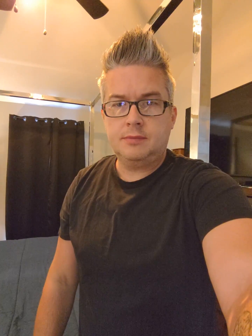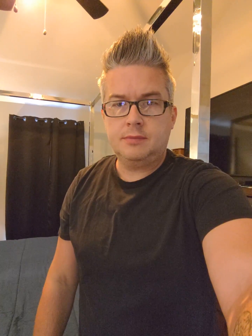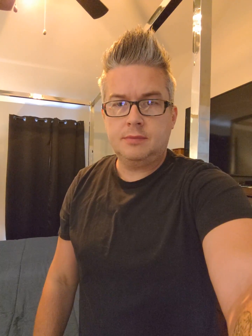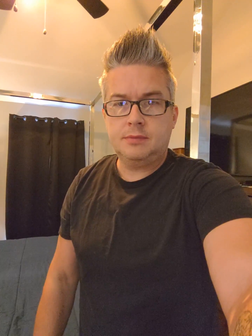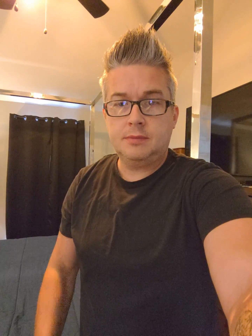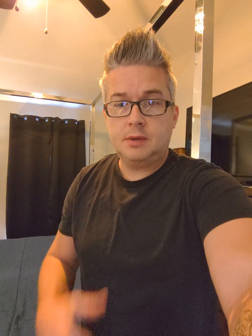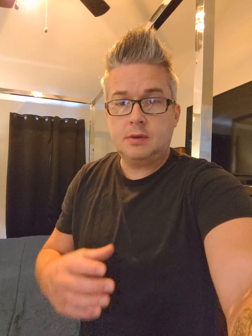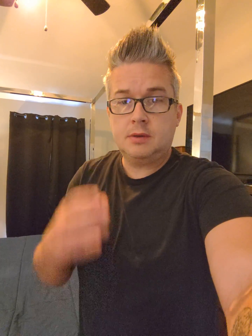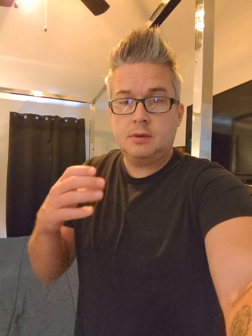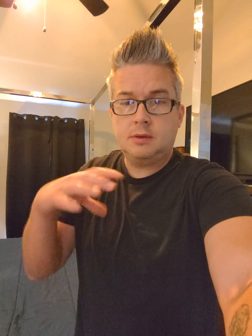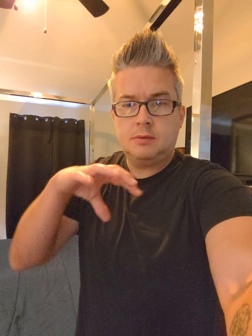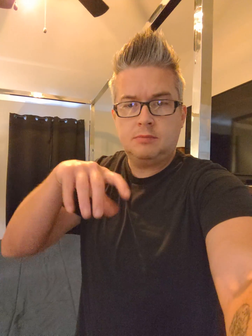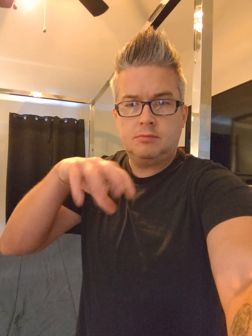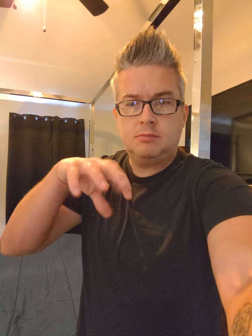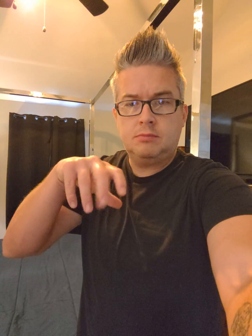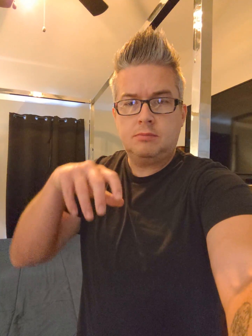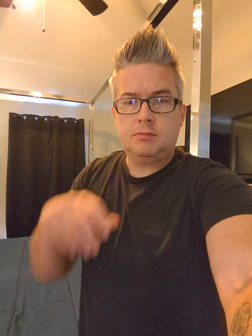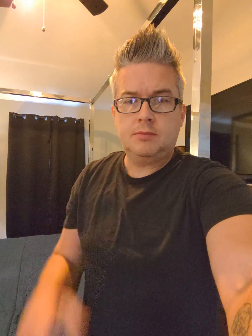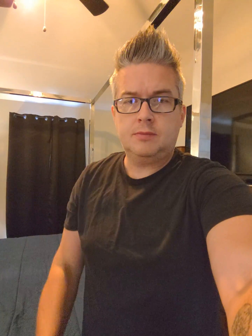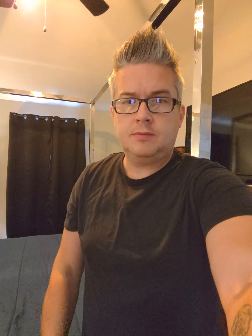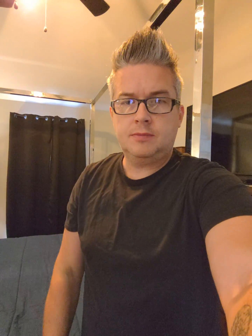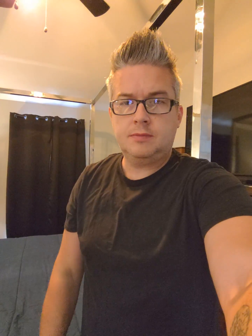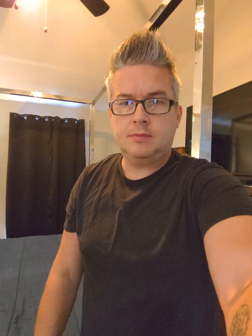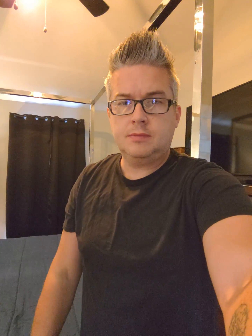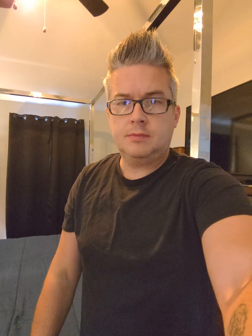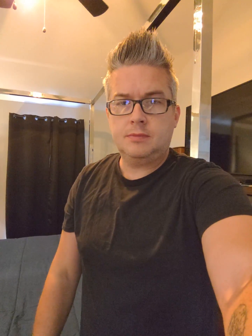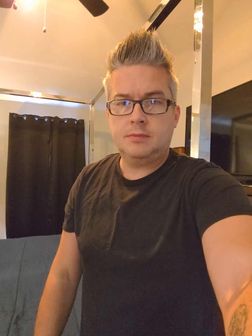jar